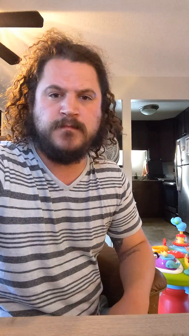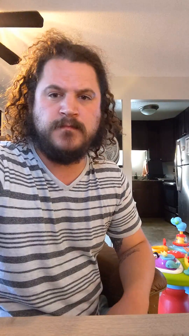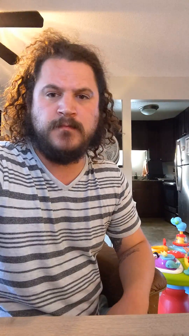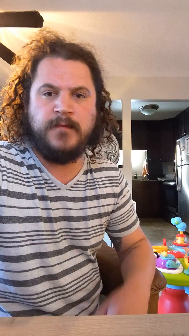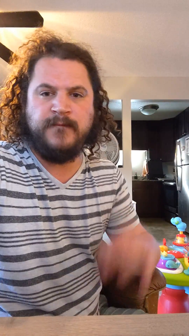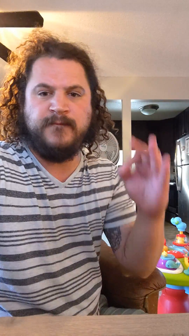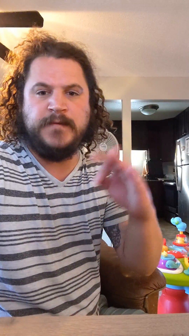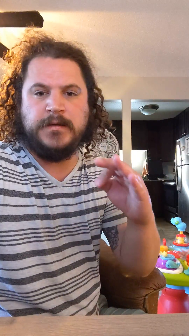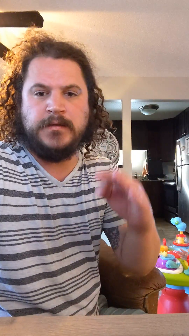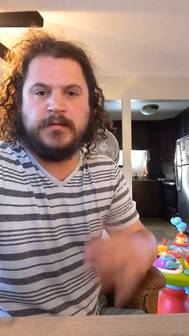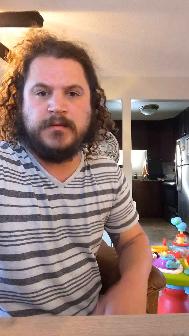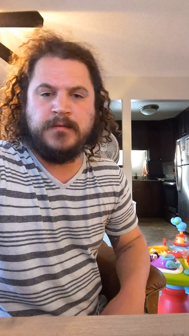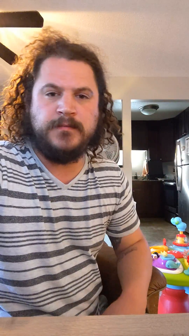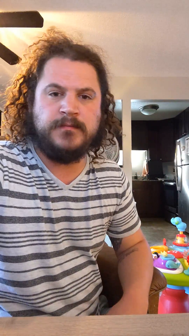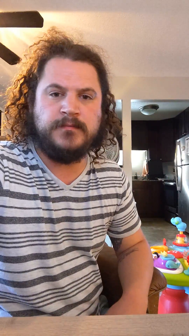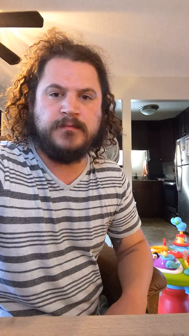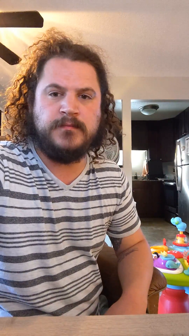fit